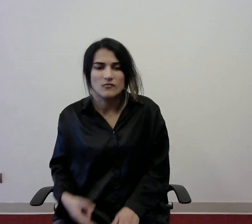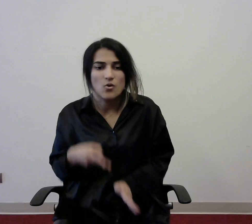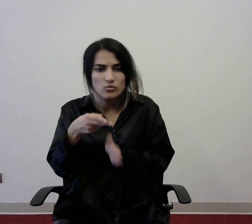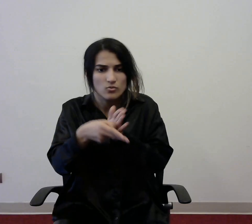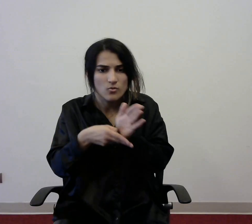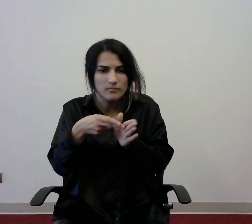qatar